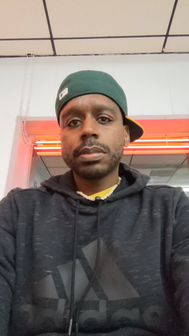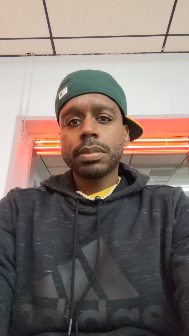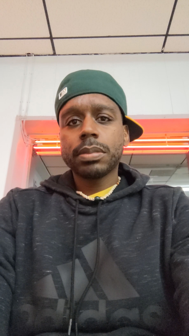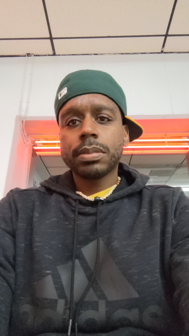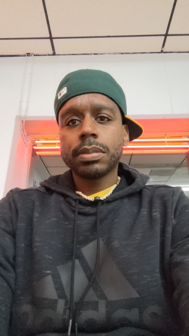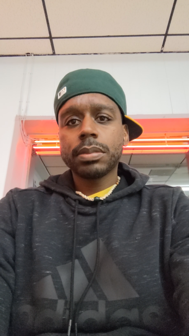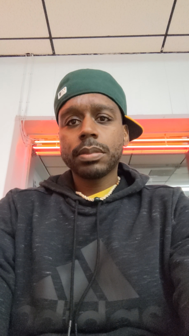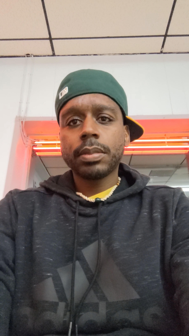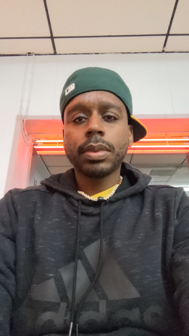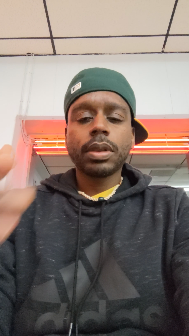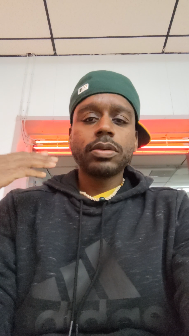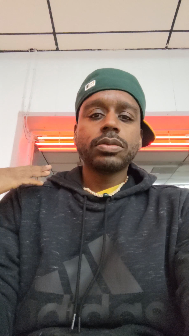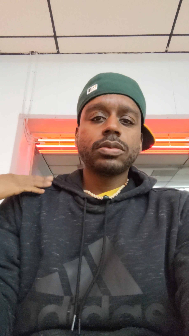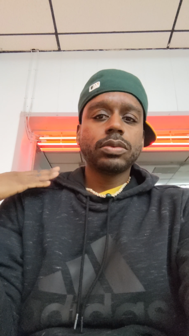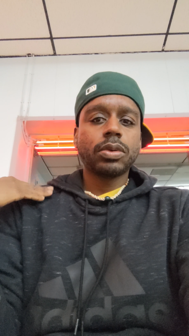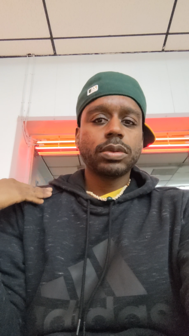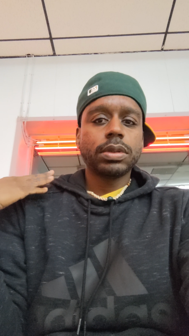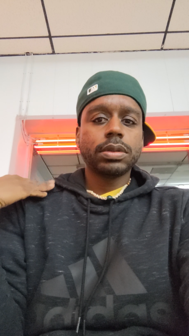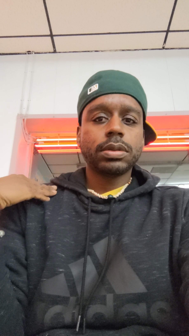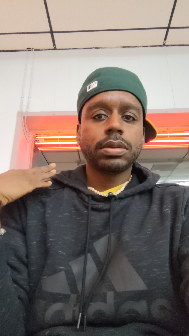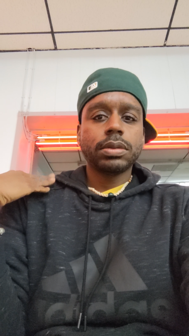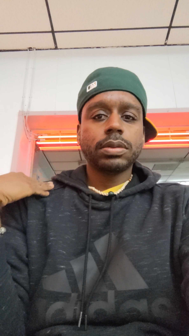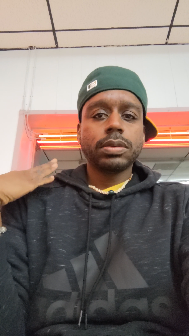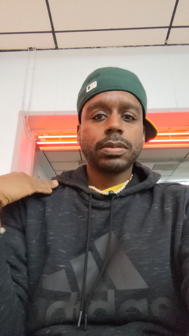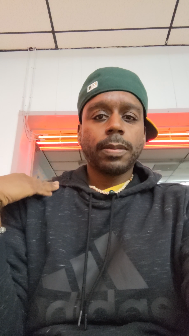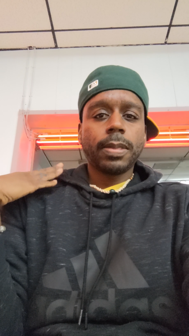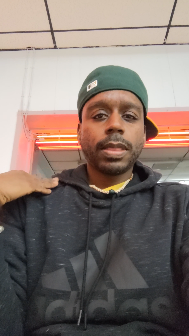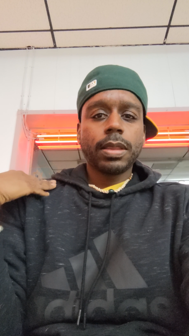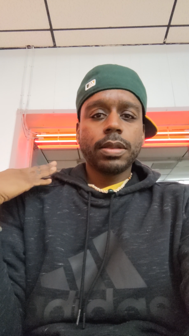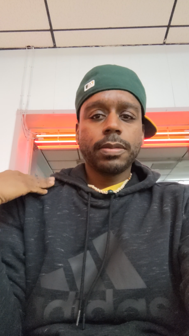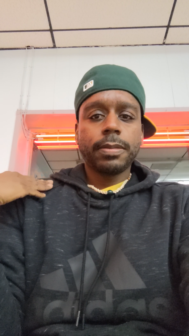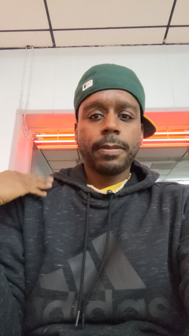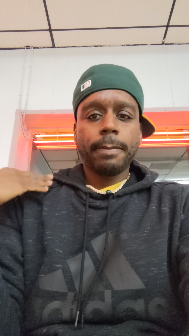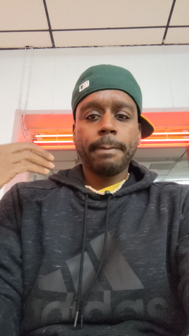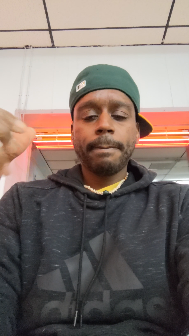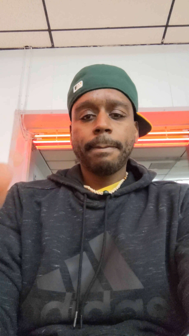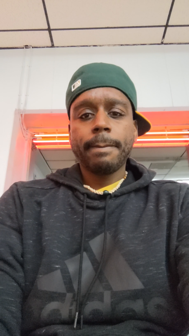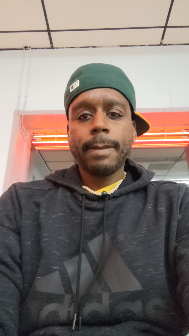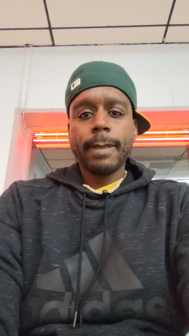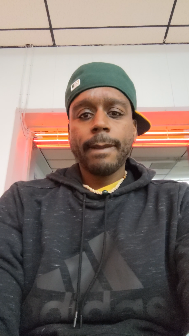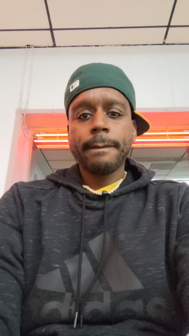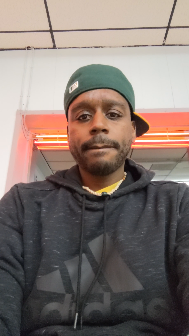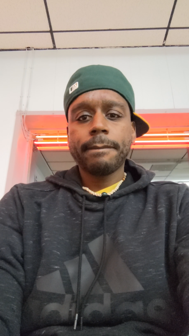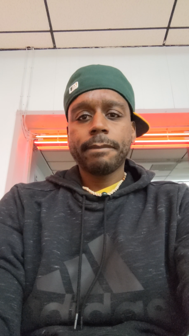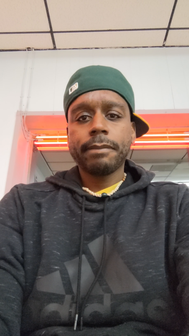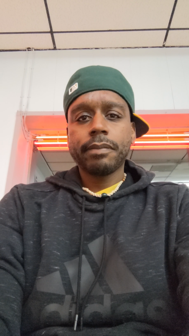shoulder